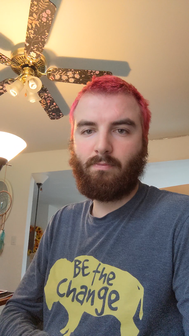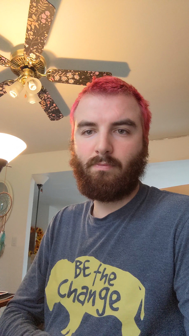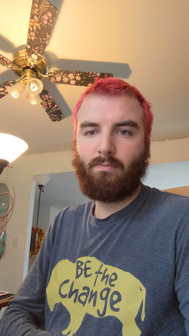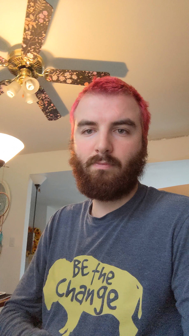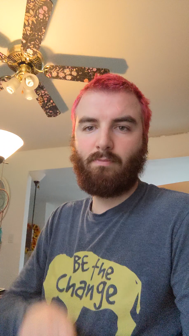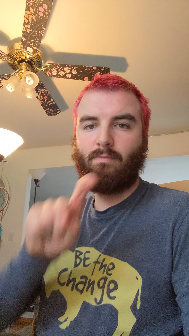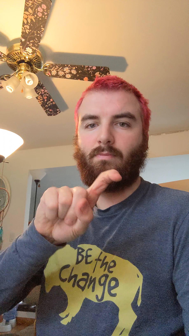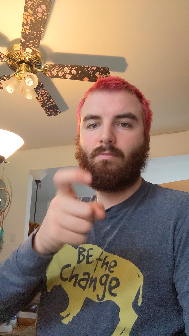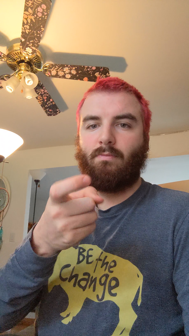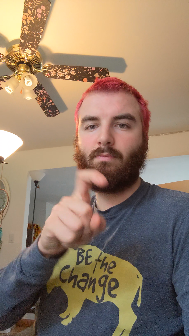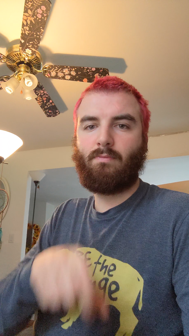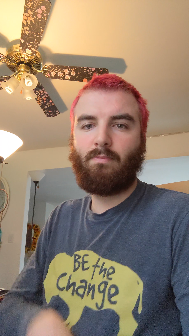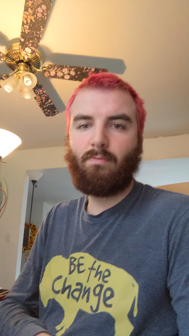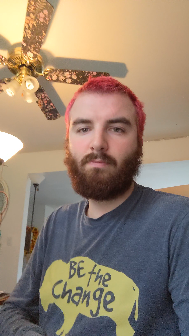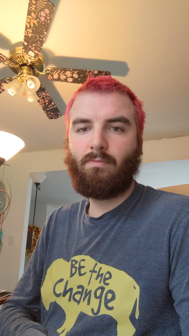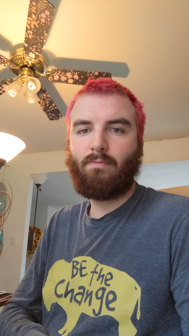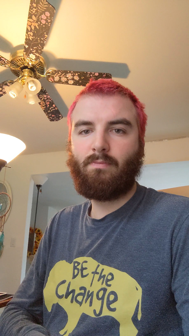friend